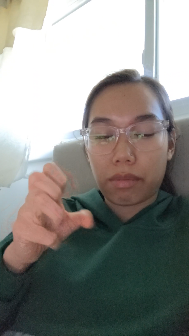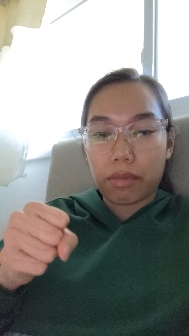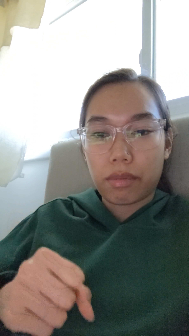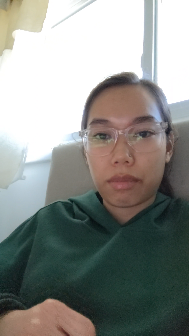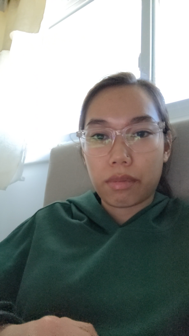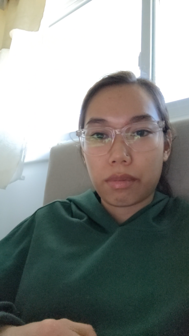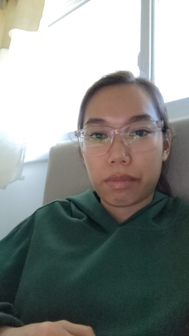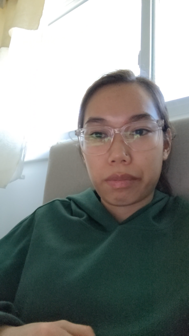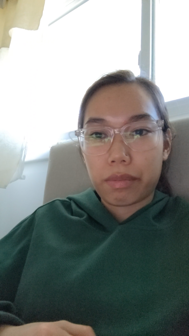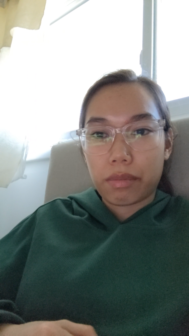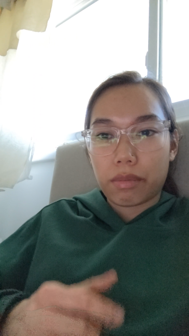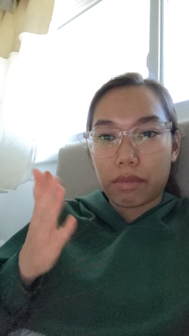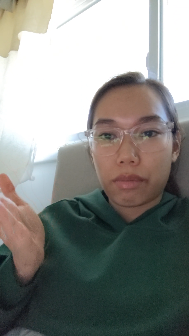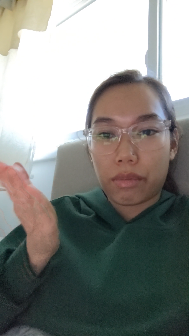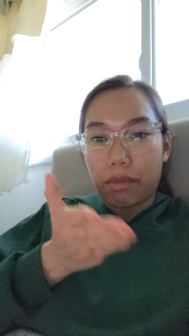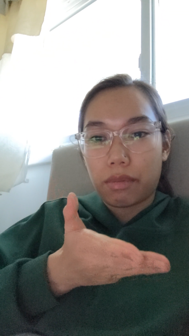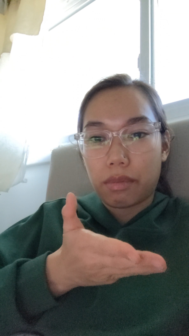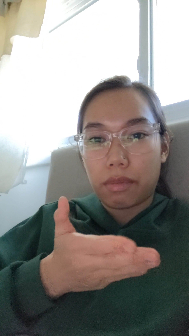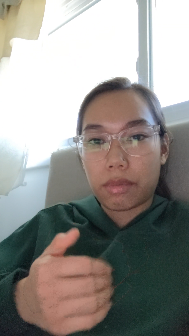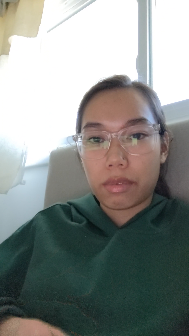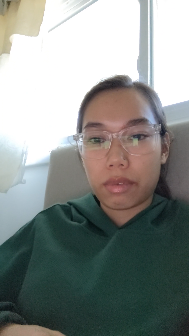bring